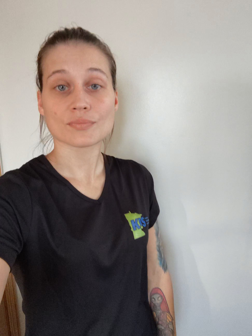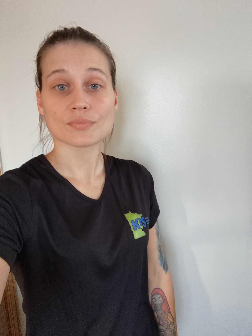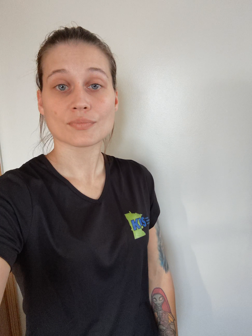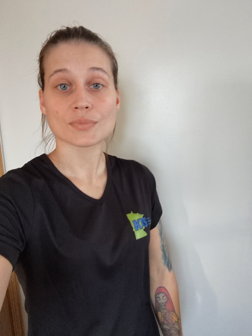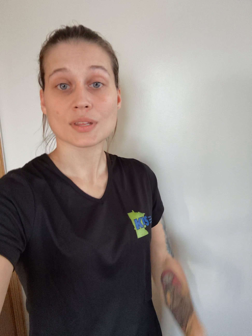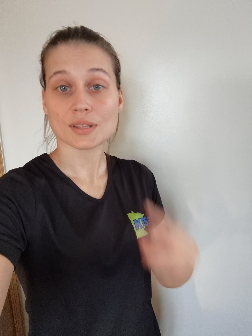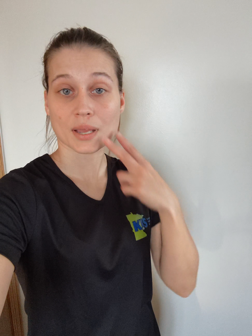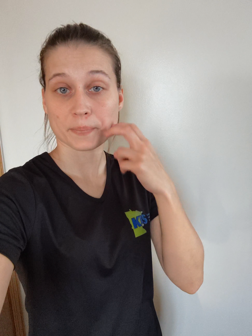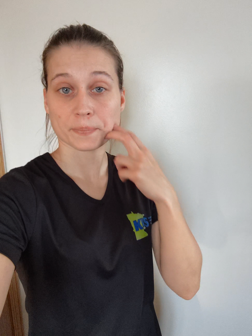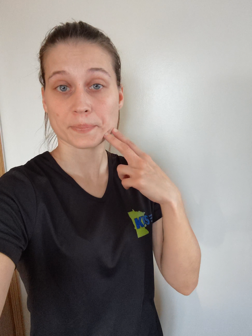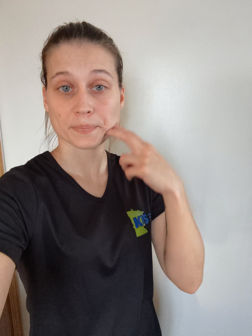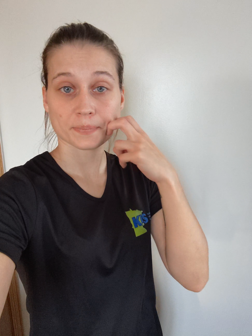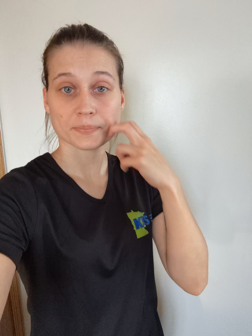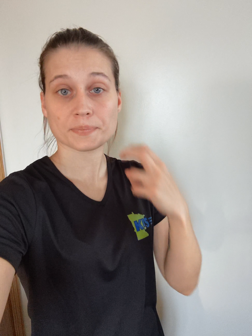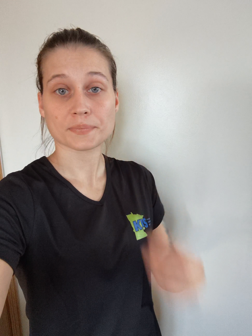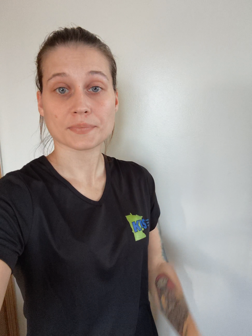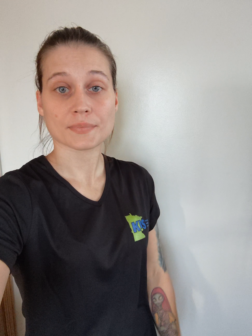gum